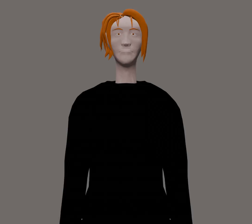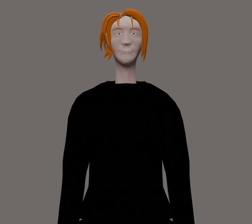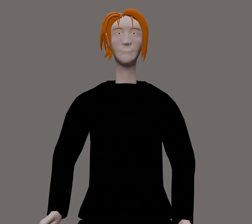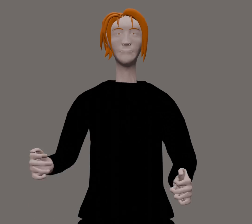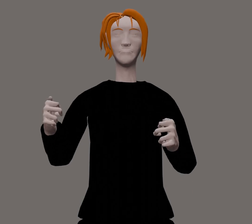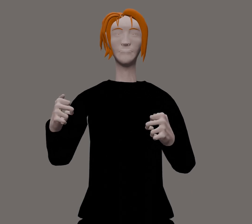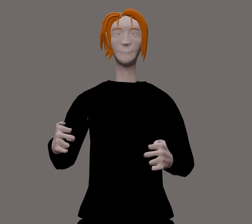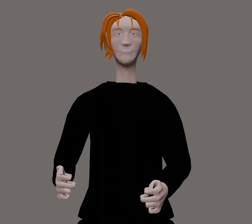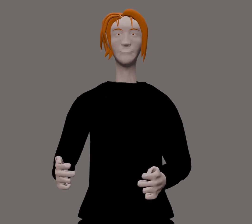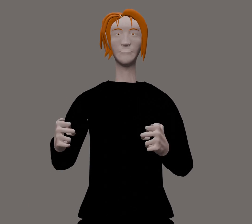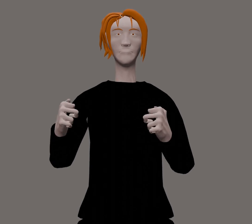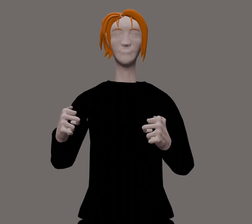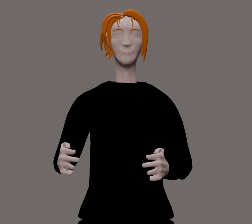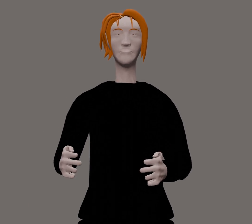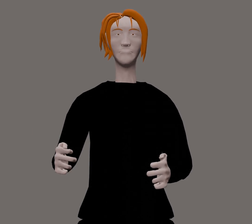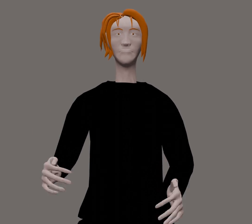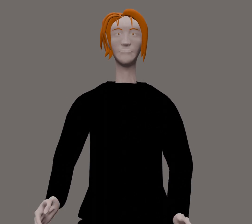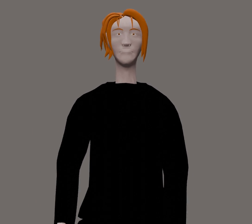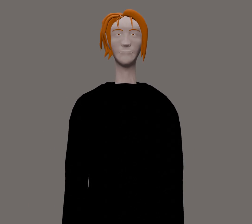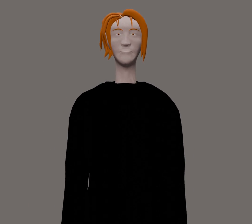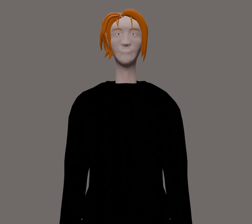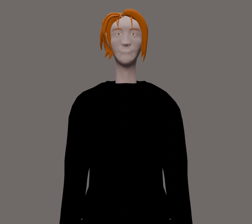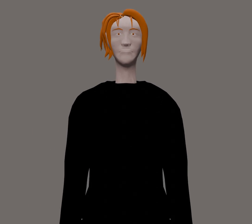Bath